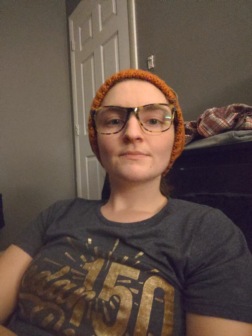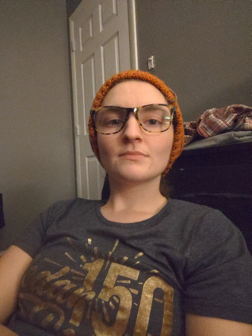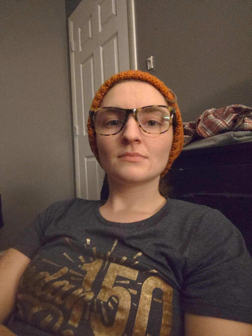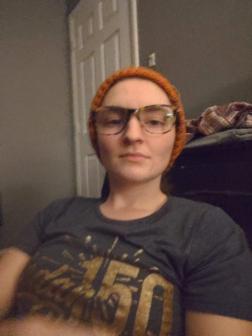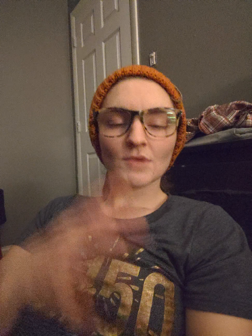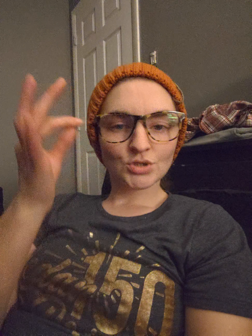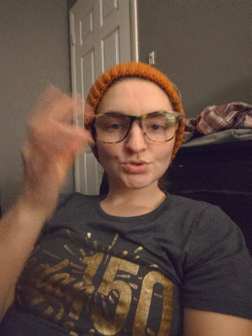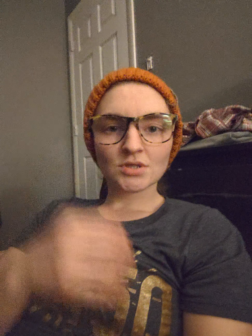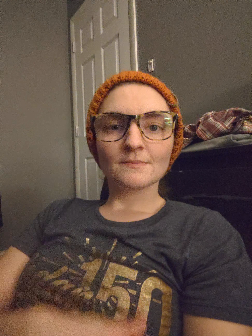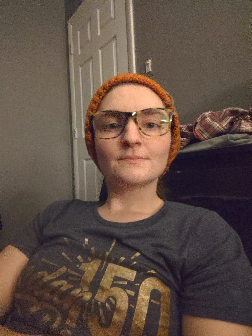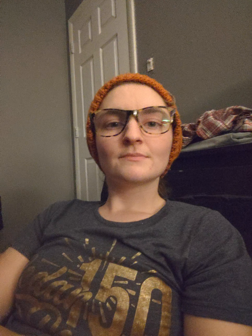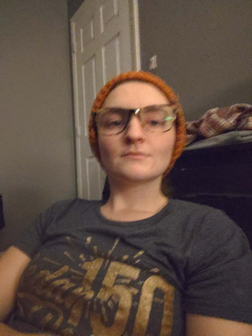hair